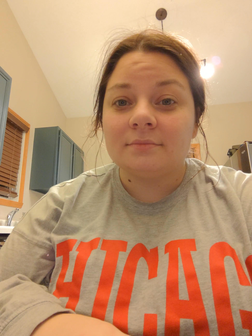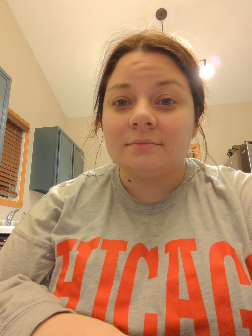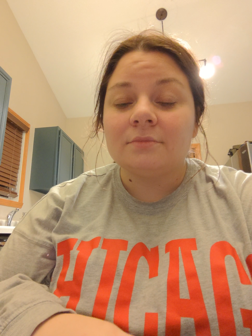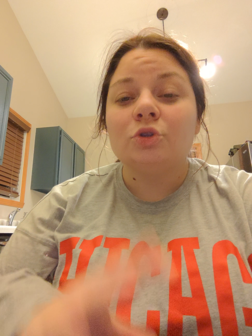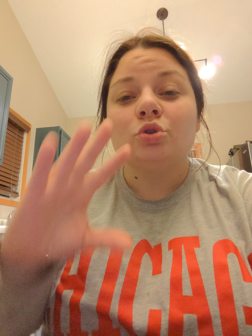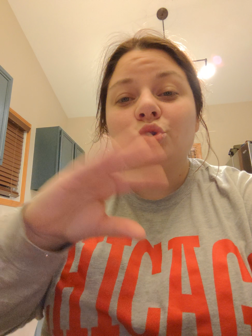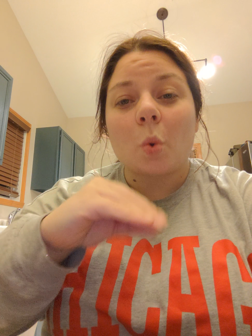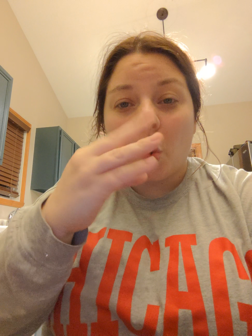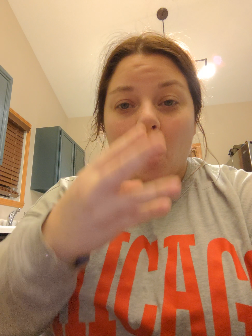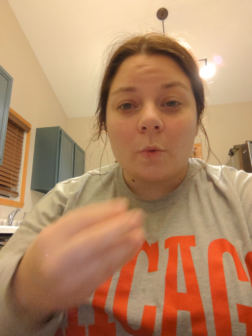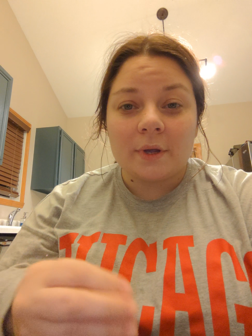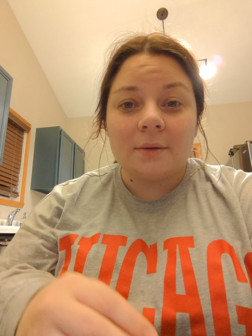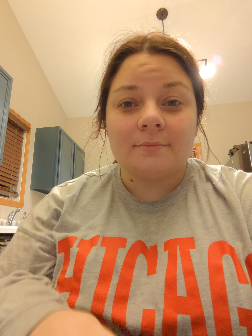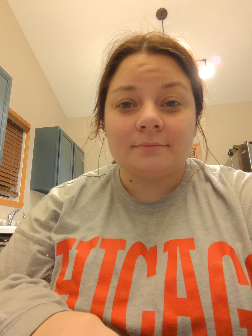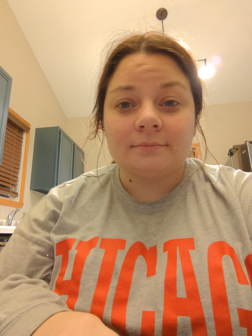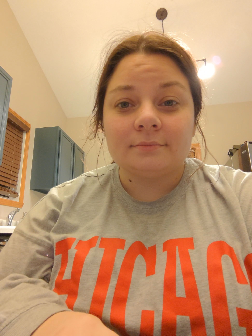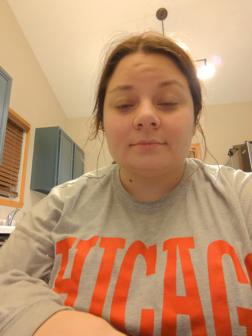story